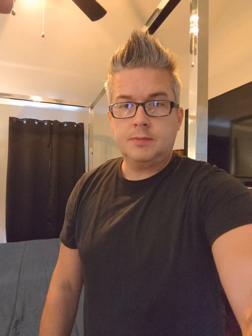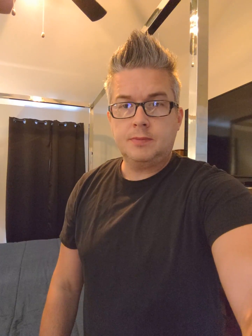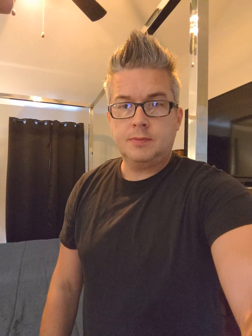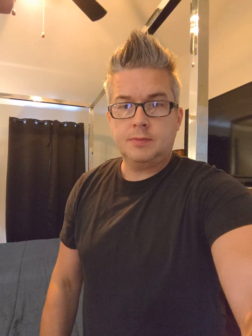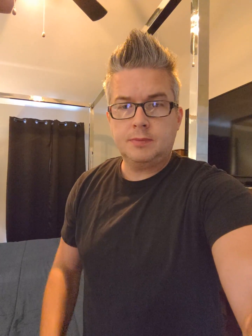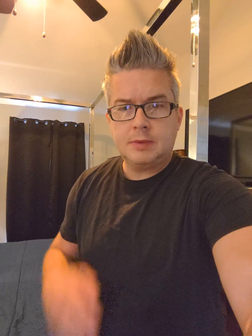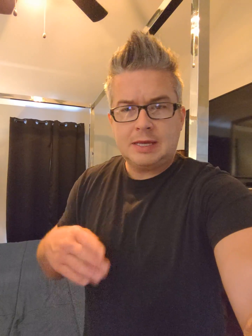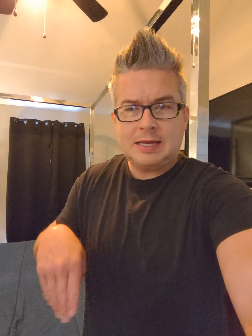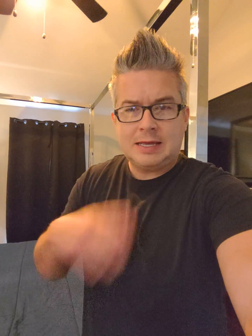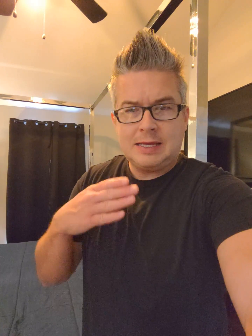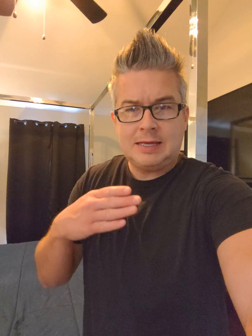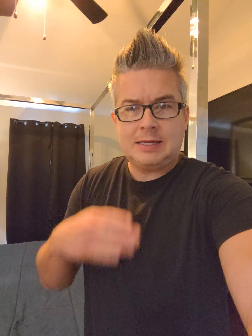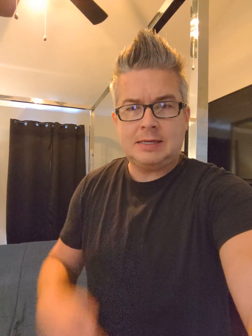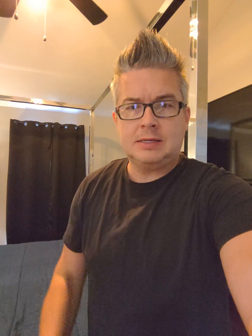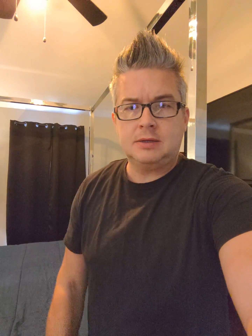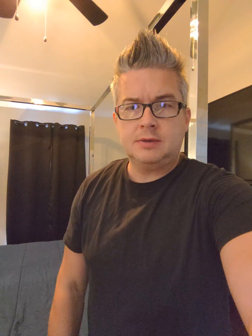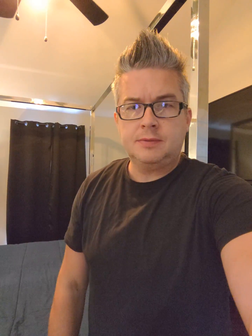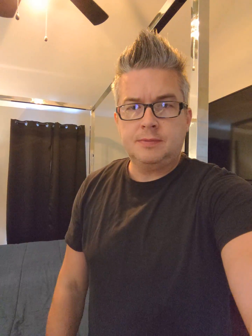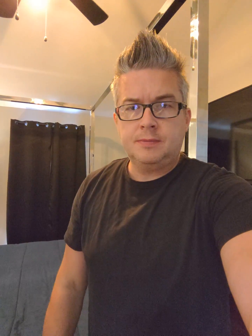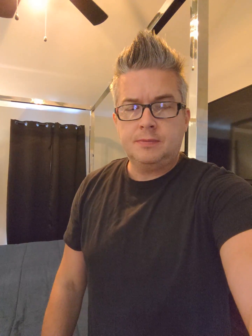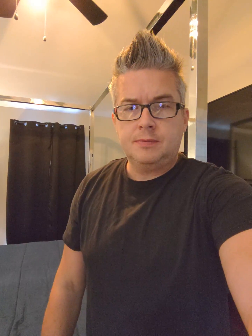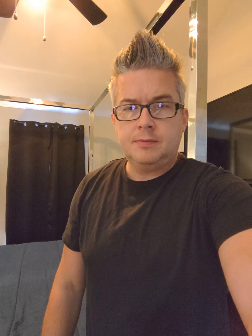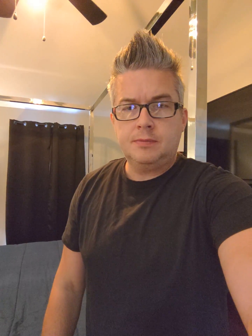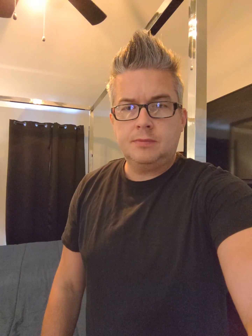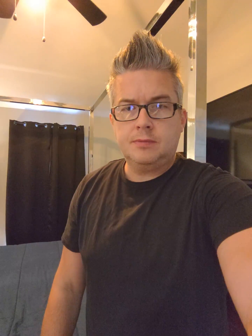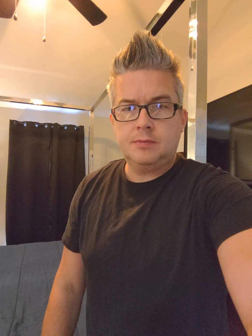kick